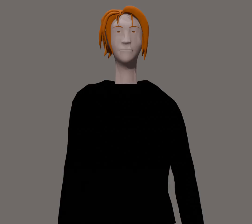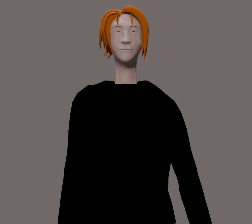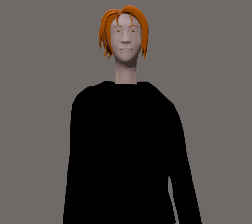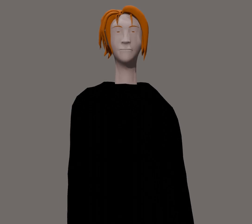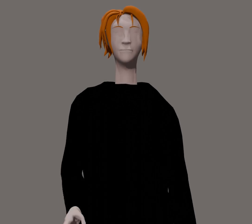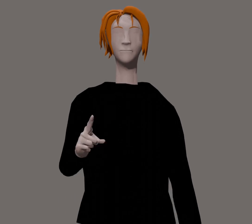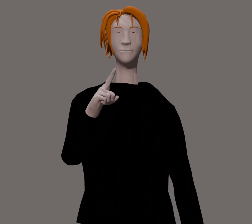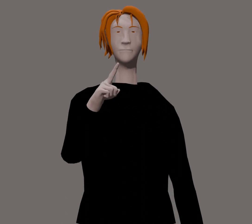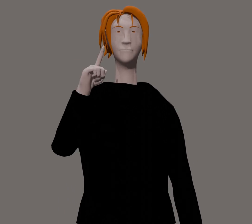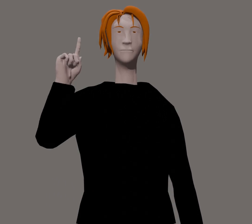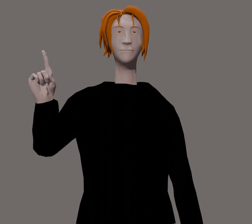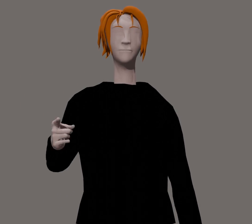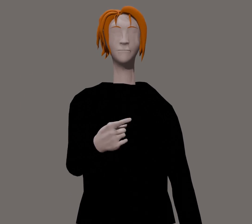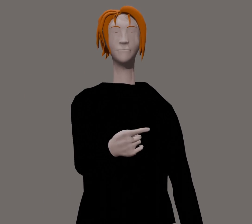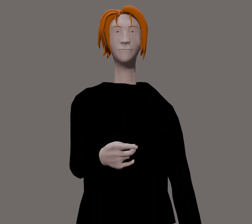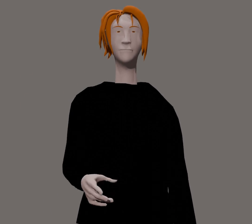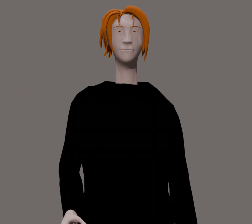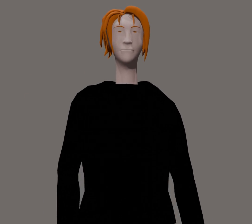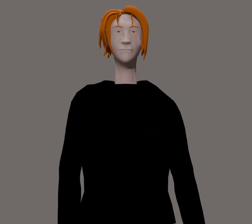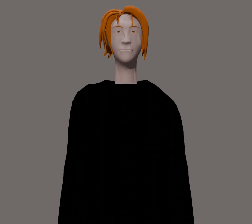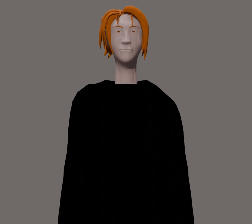Command Order